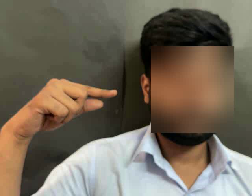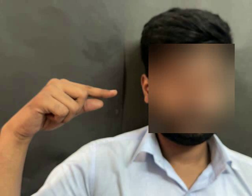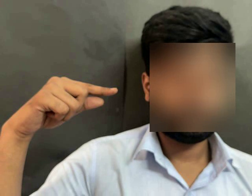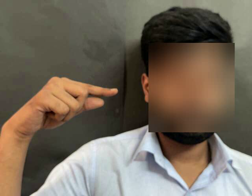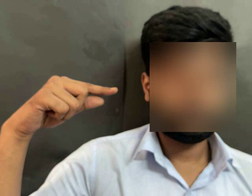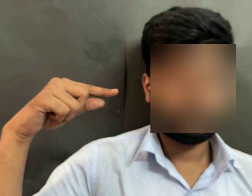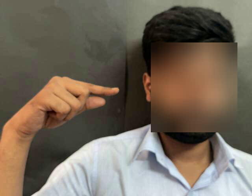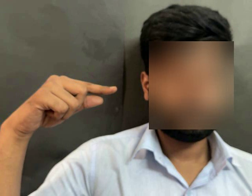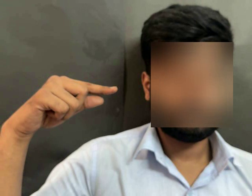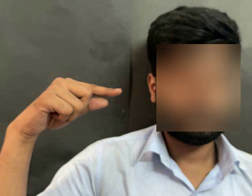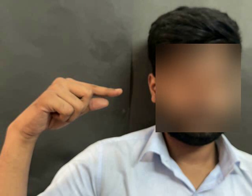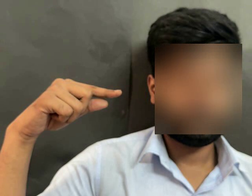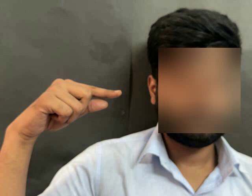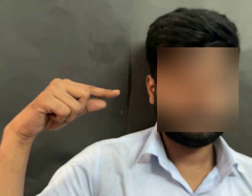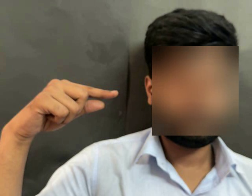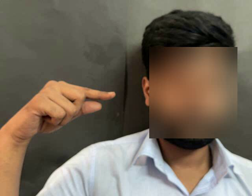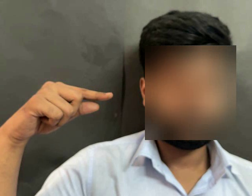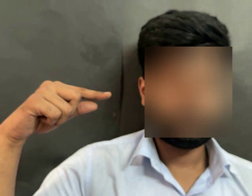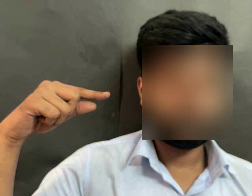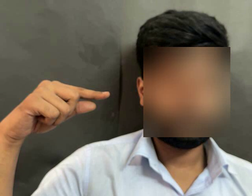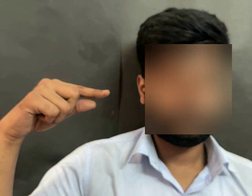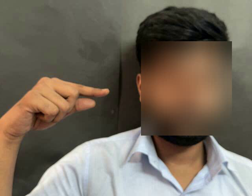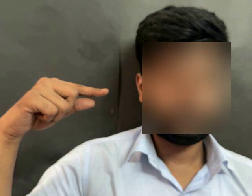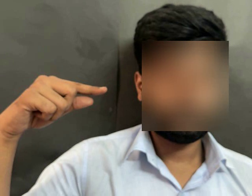G